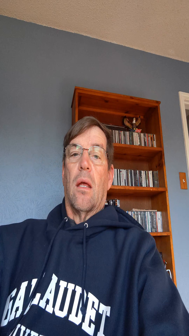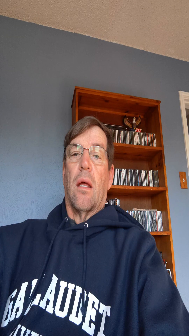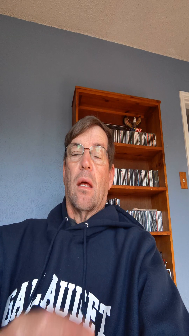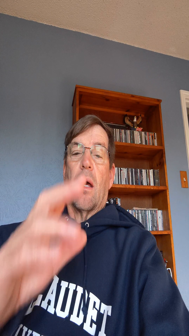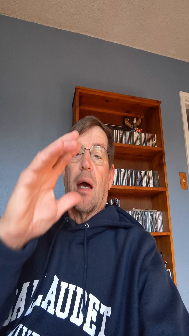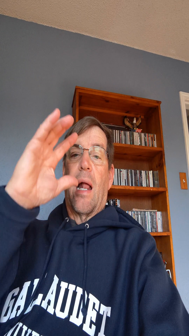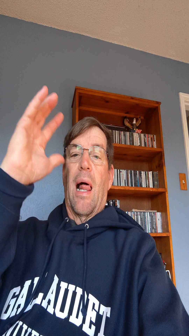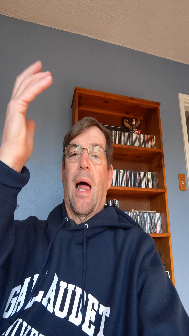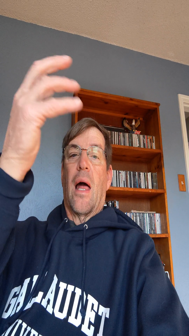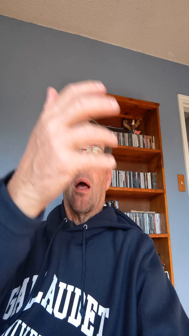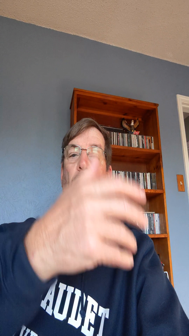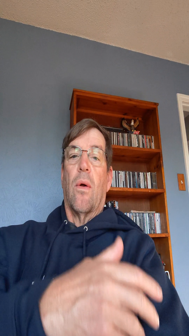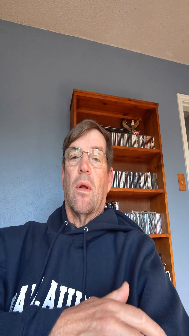cloud